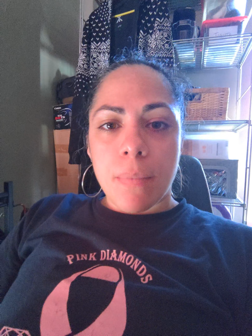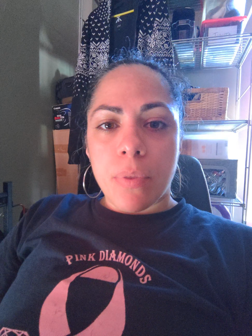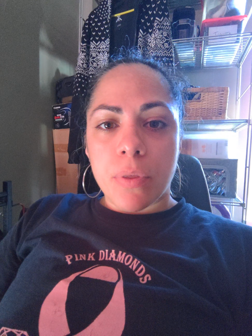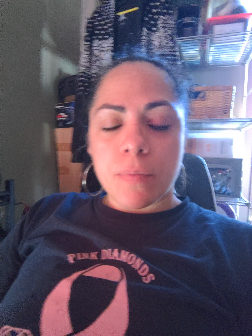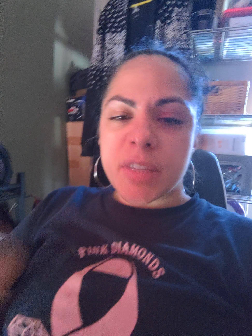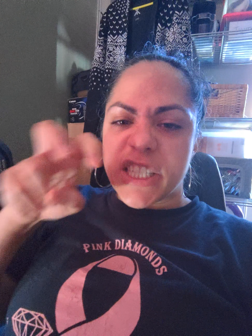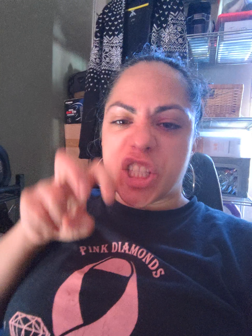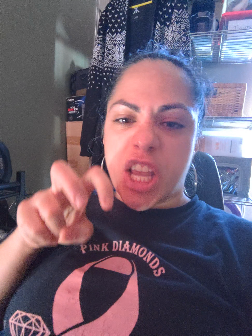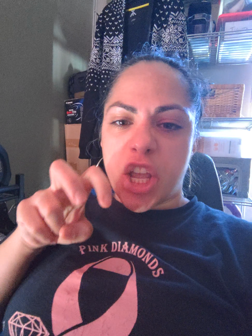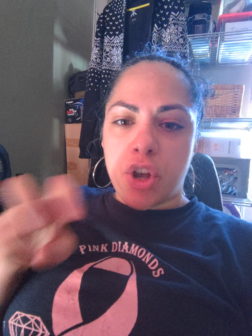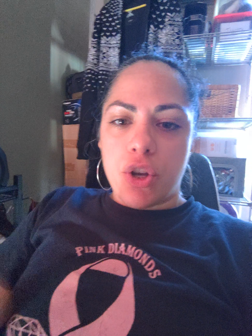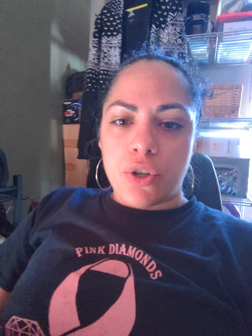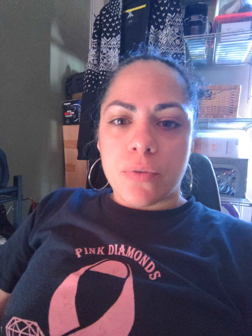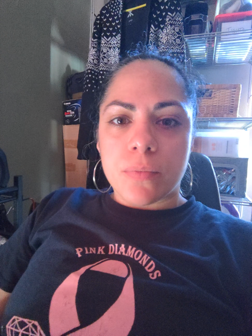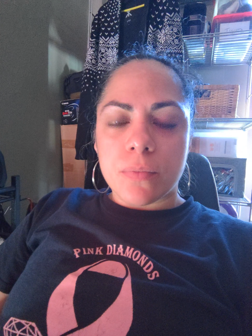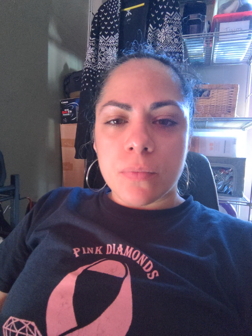chair